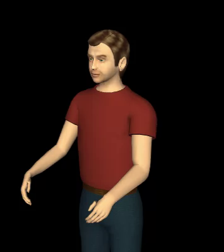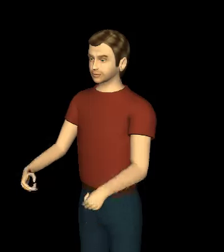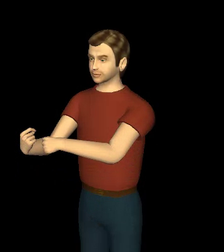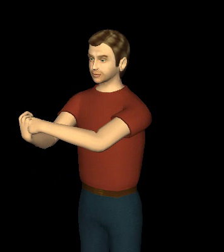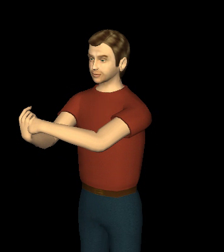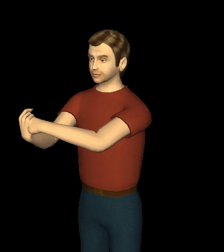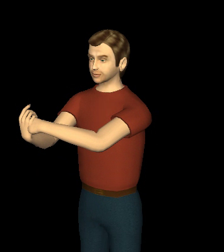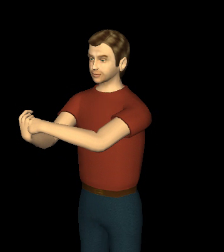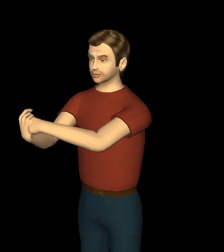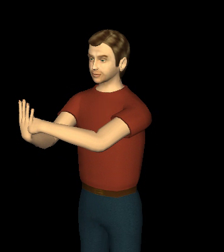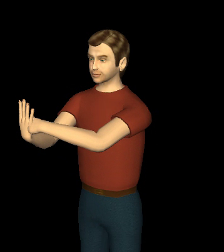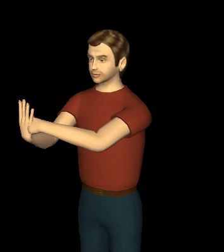إشارة